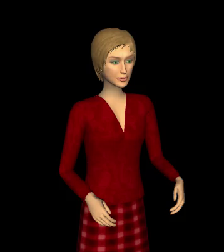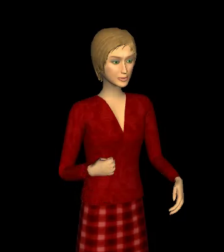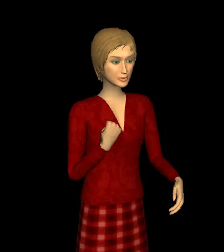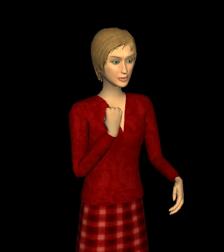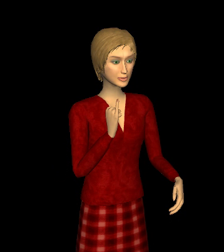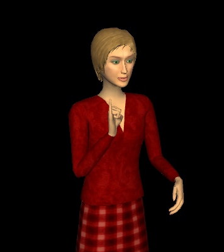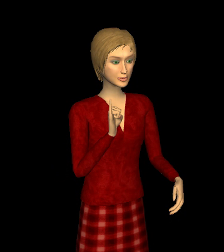إذا